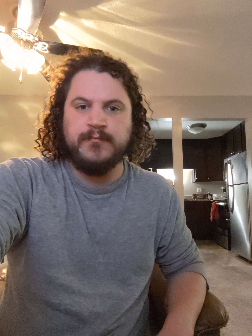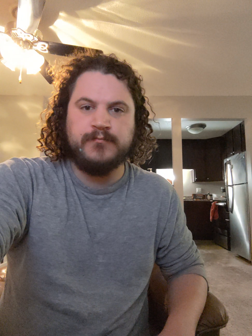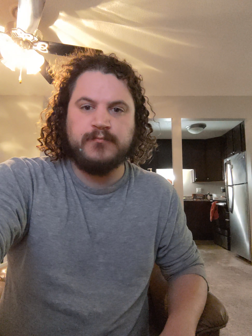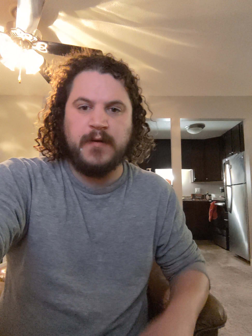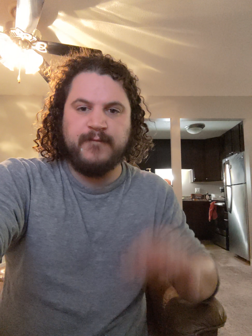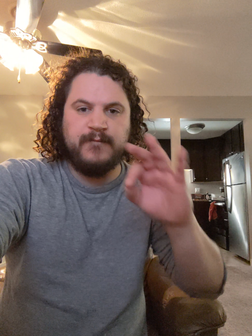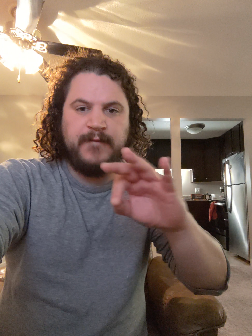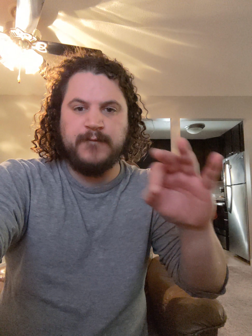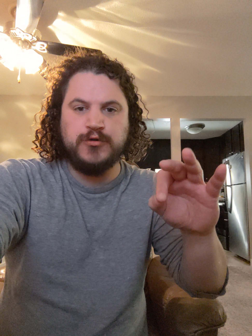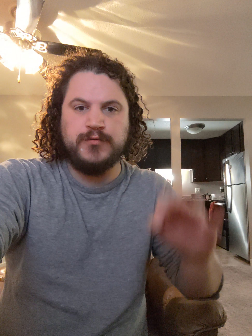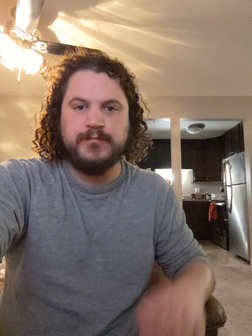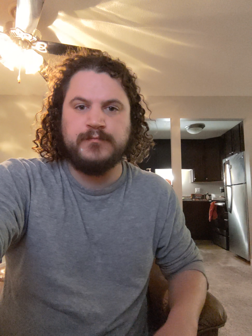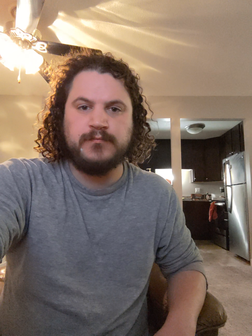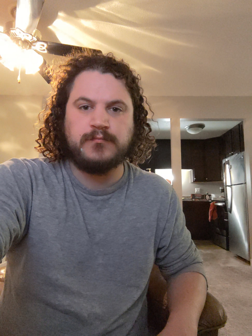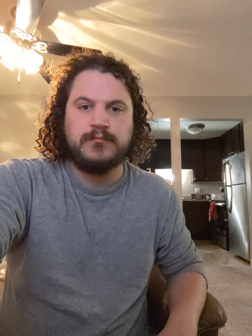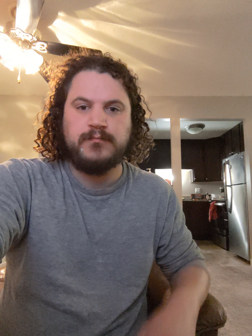french fries